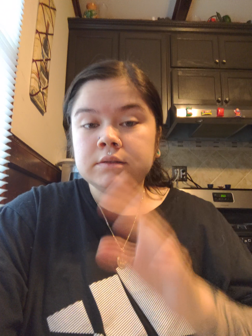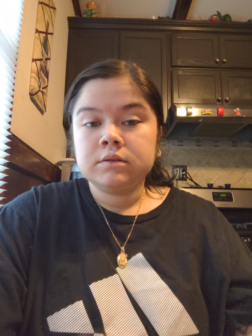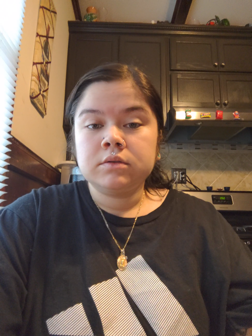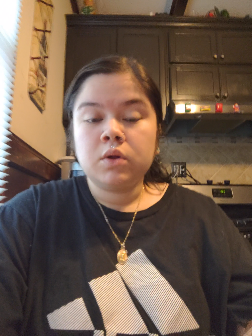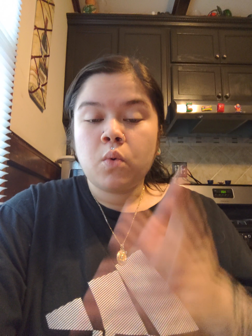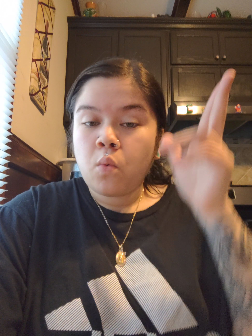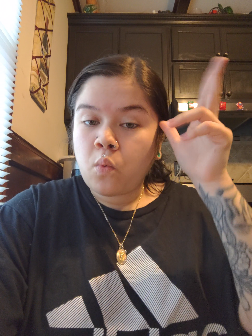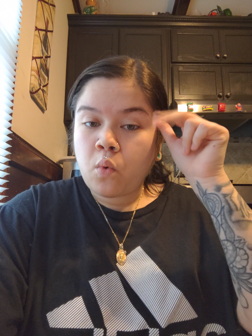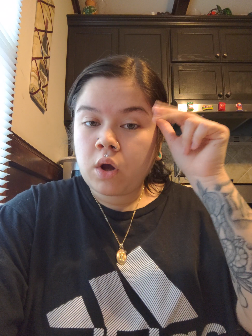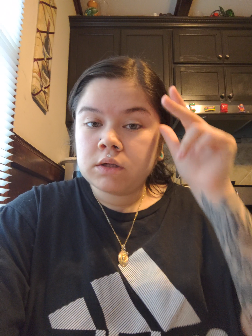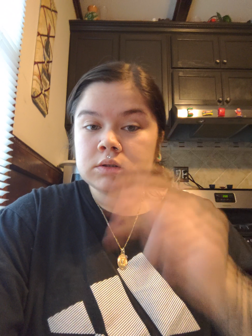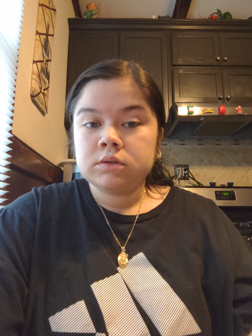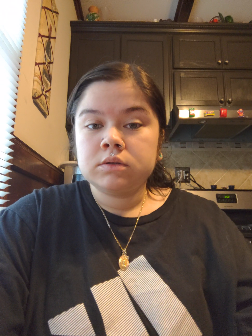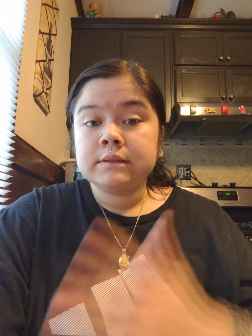horse